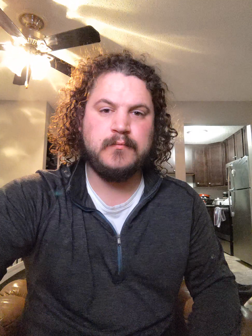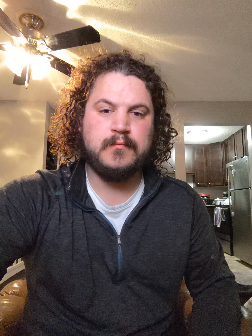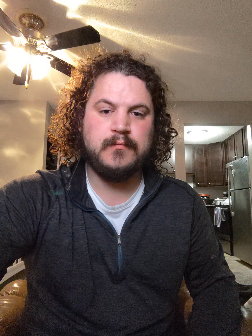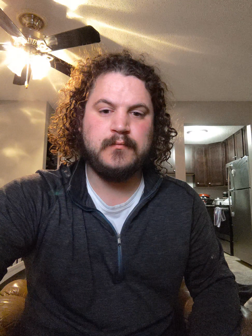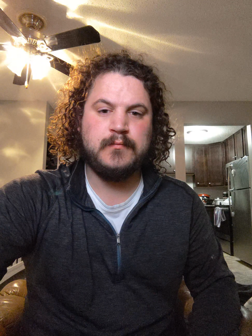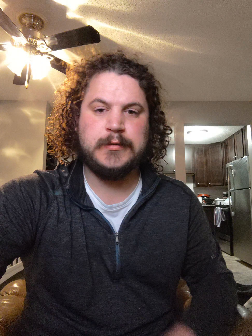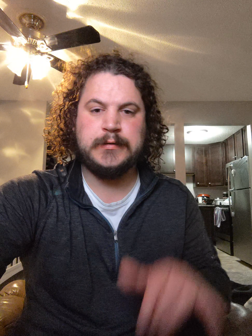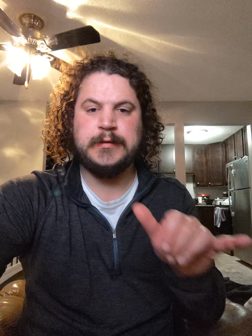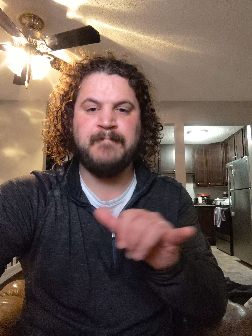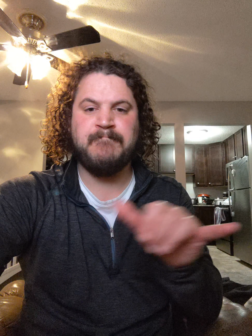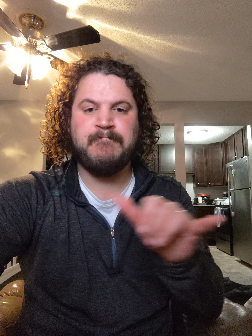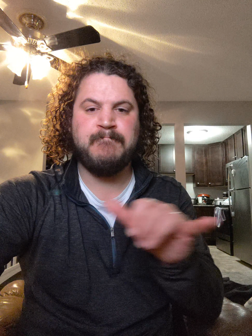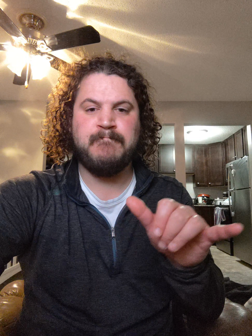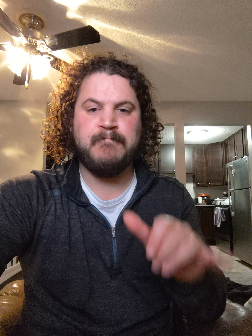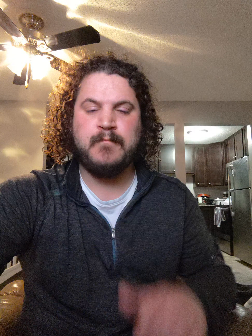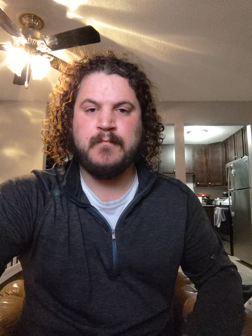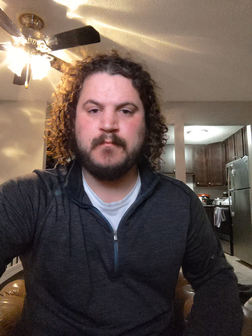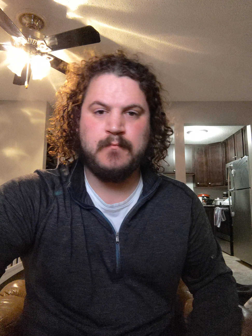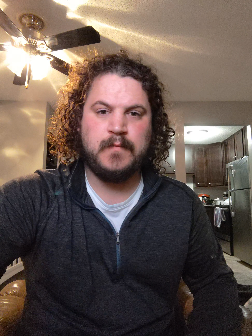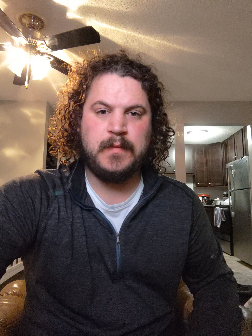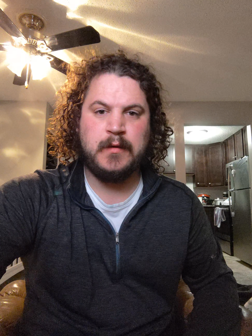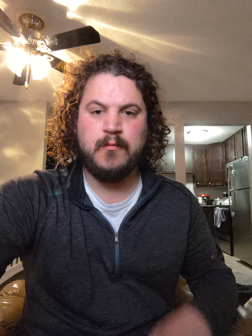same